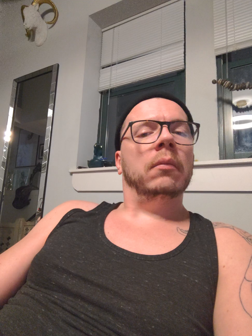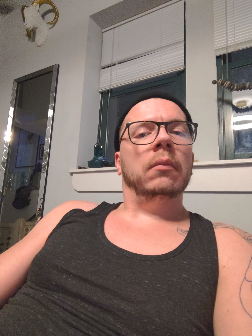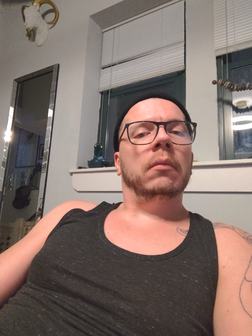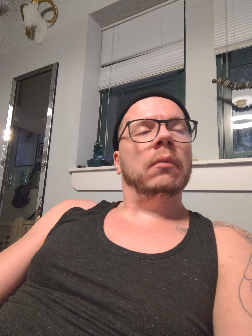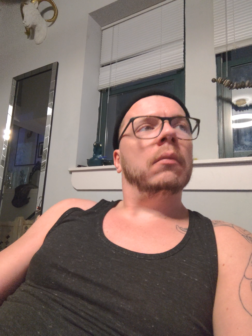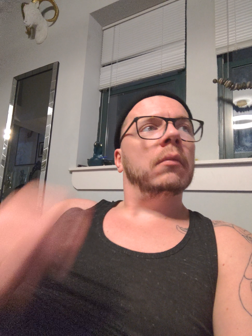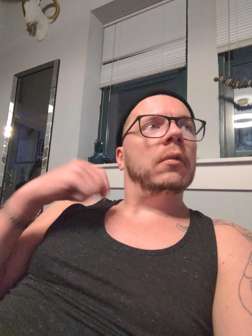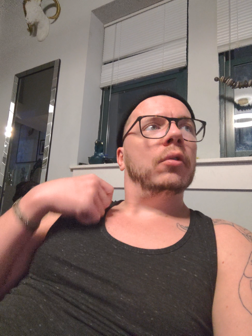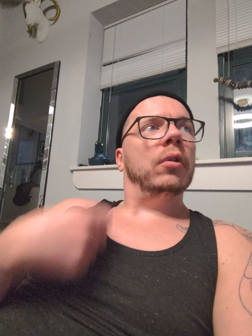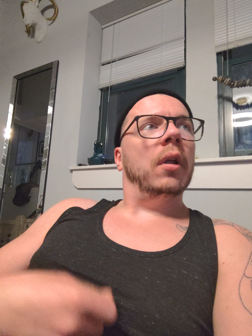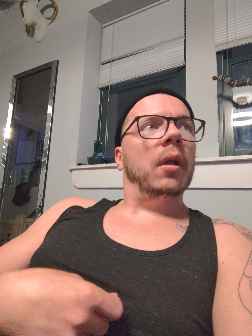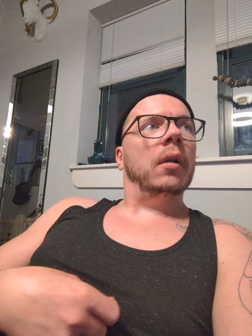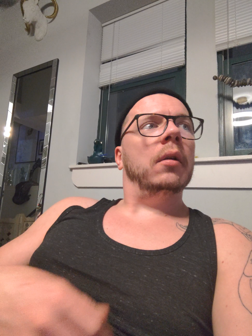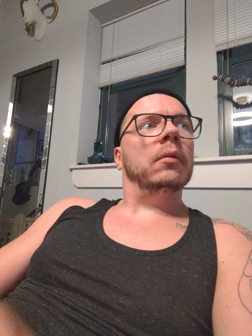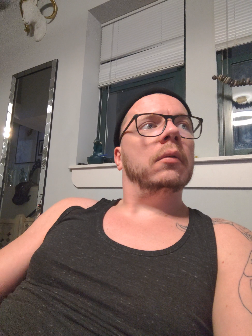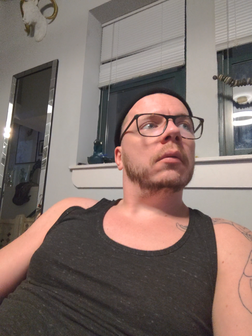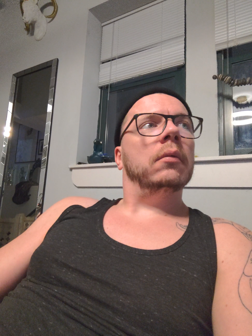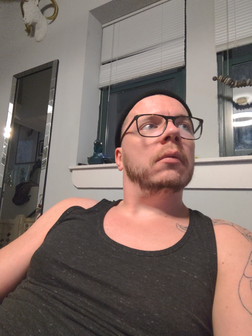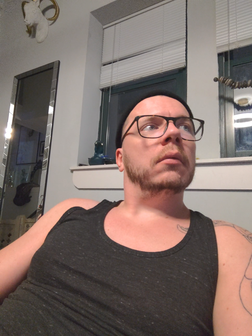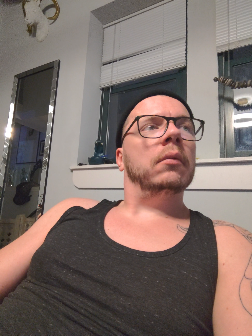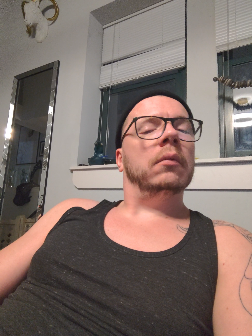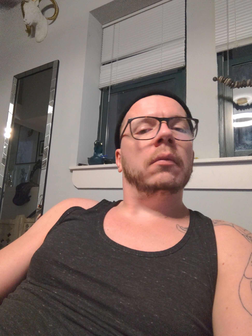jacket